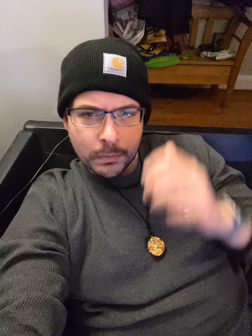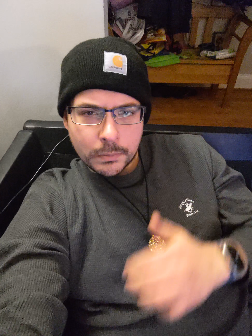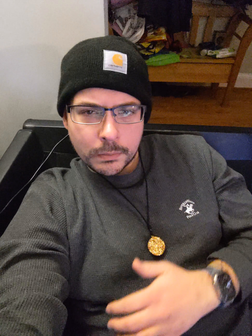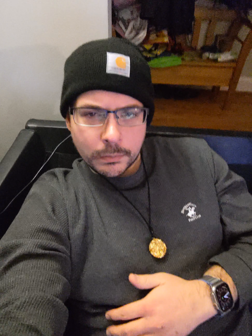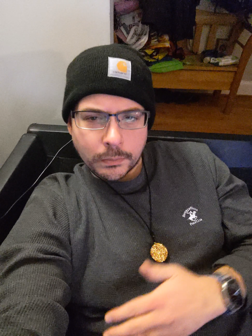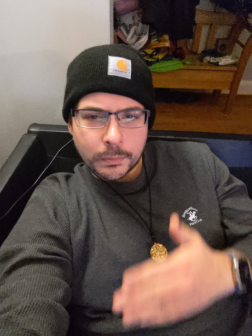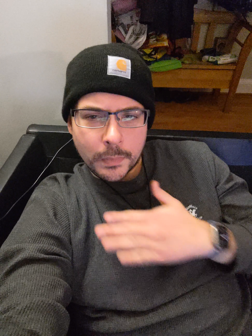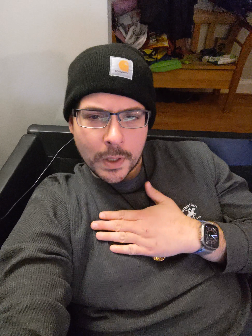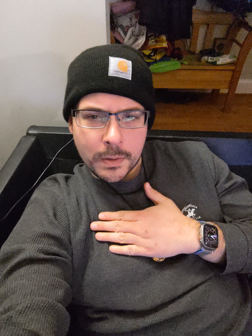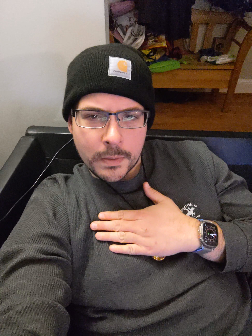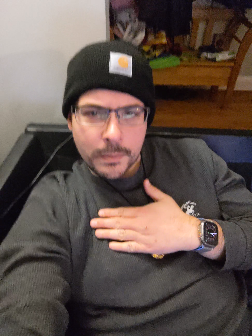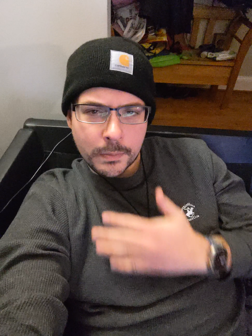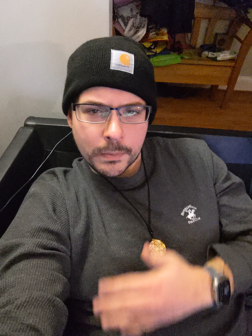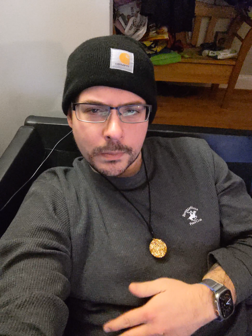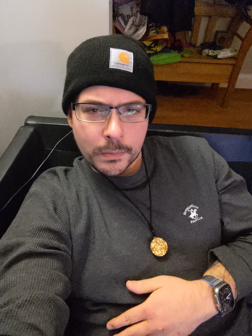my